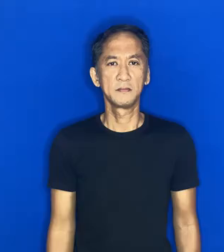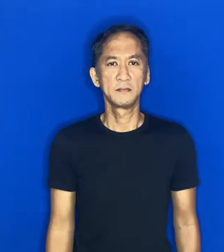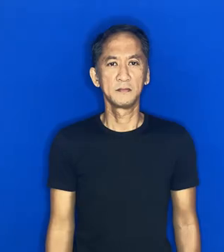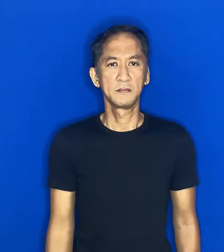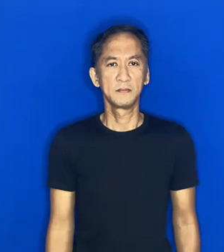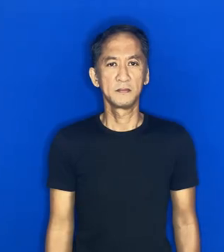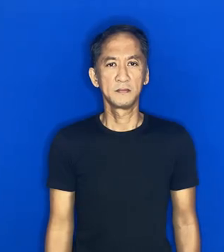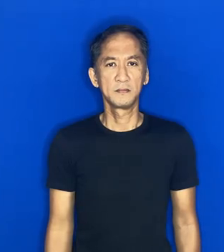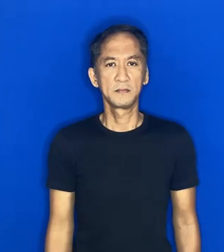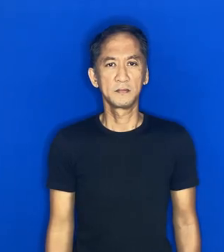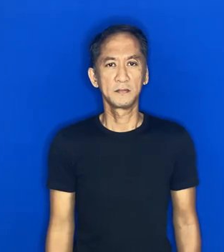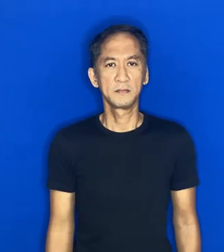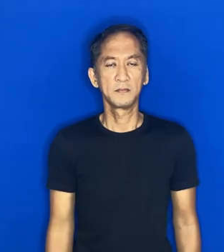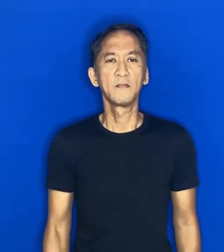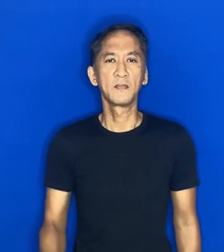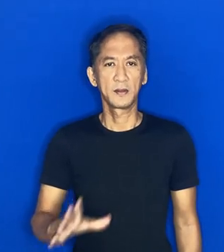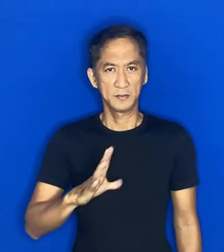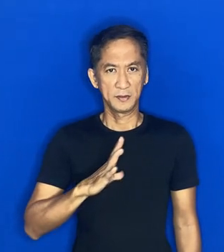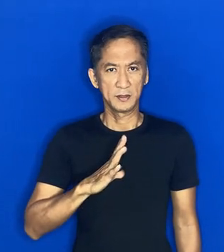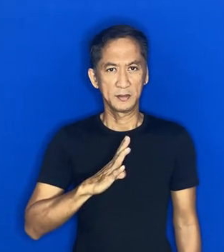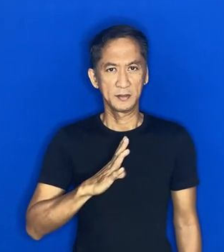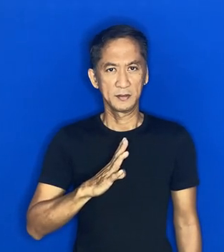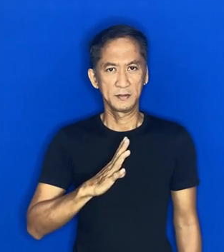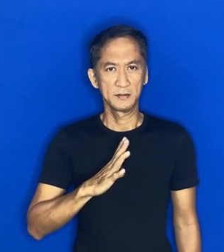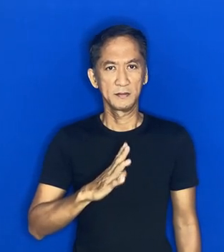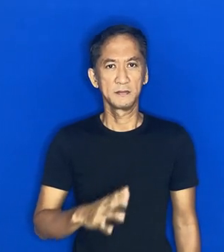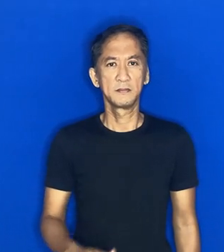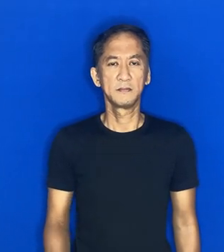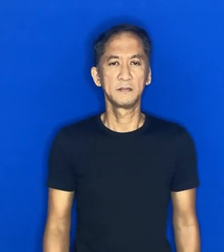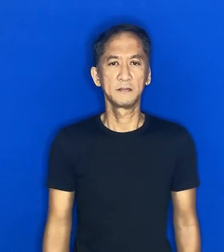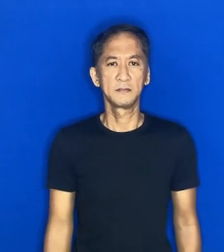im fine